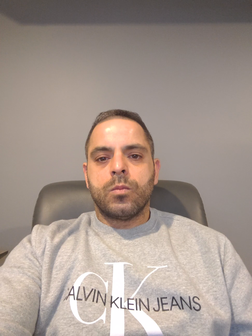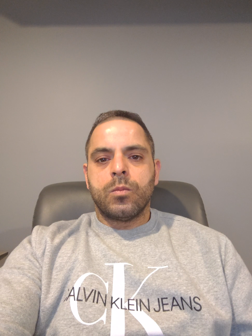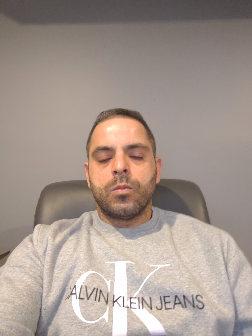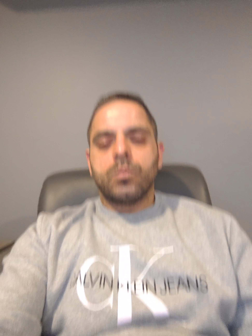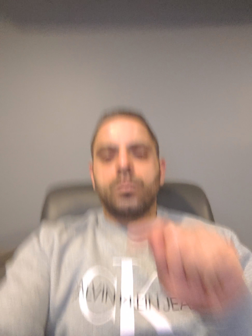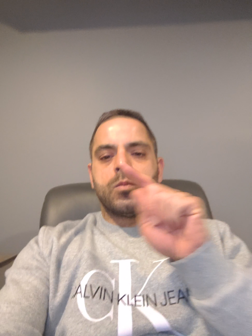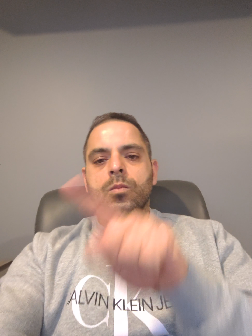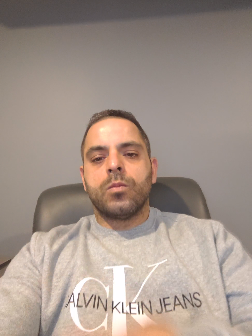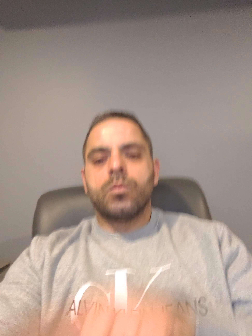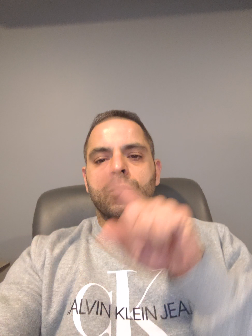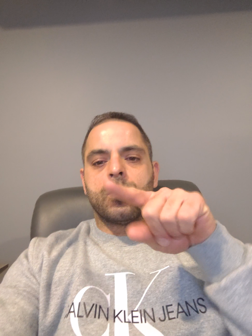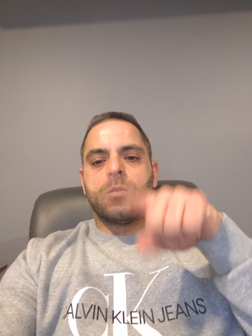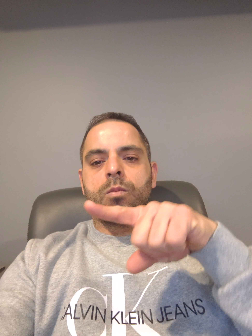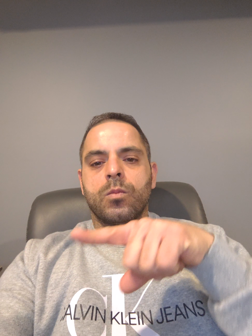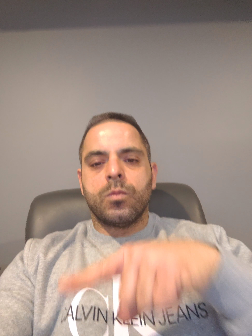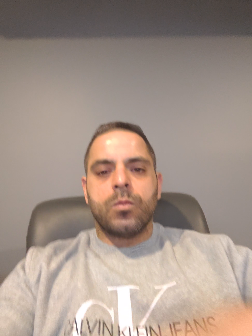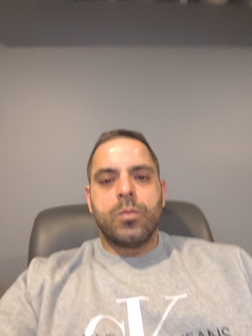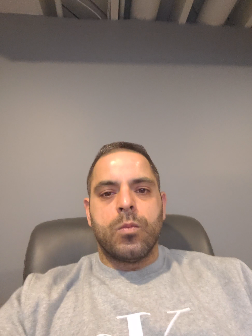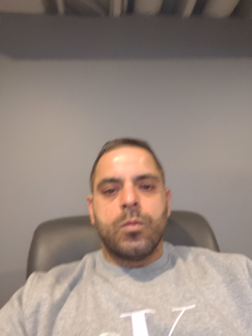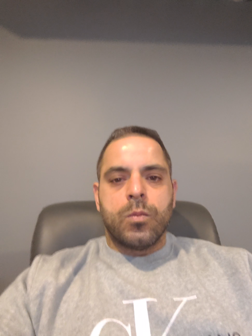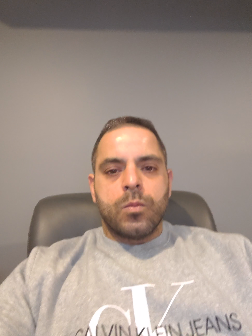time